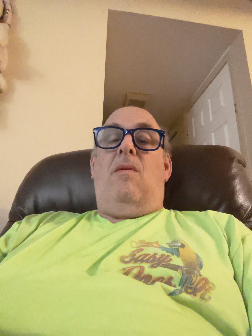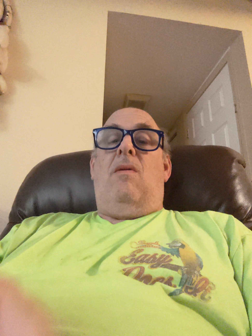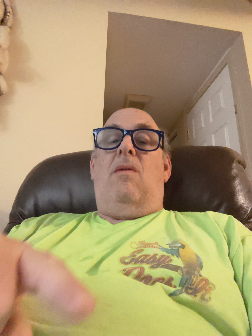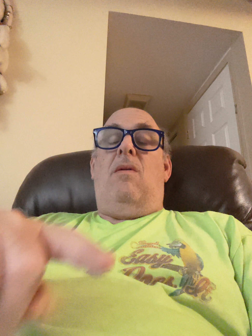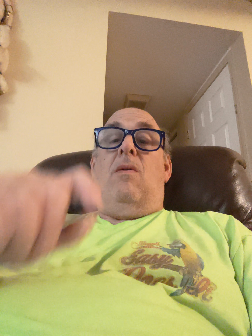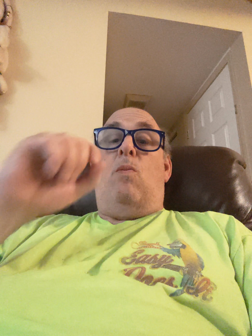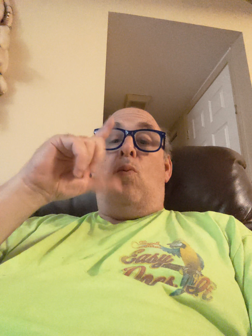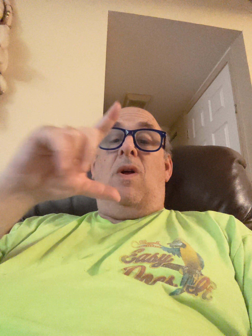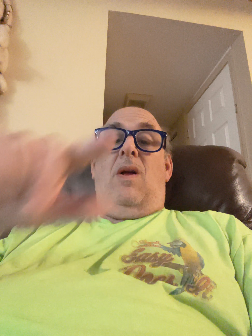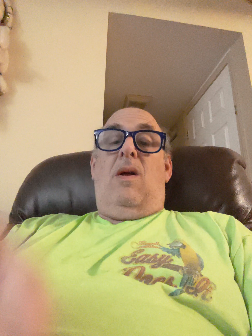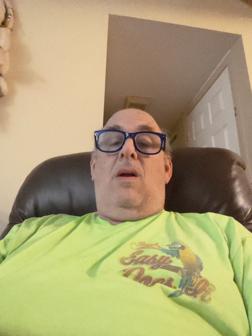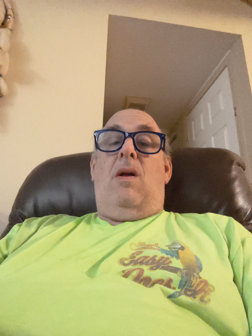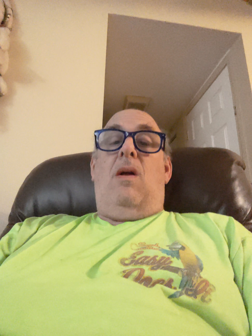wake